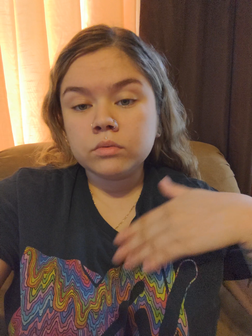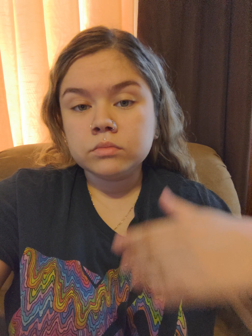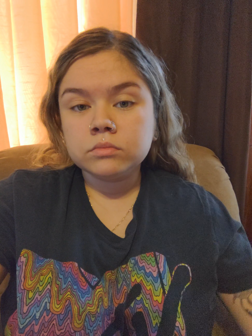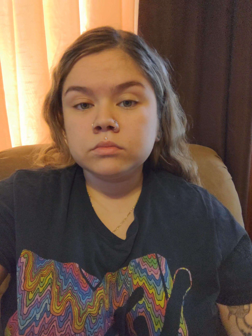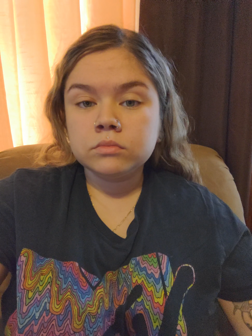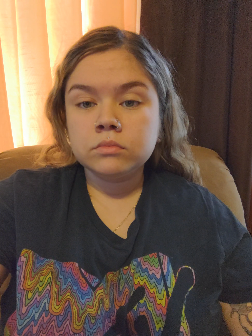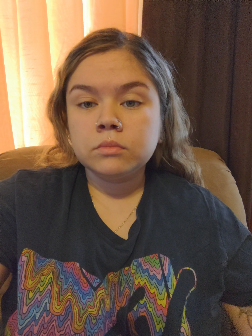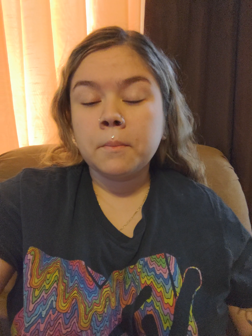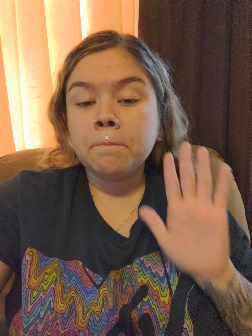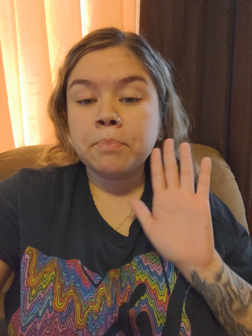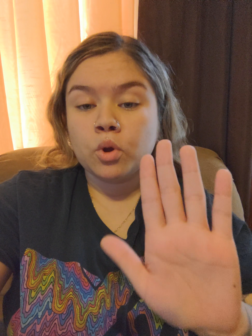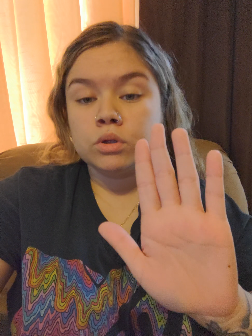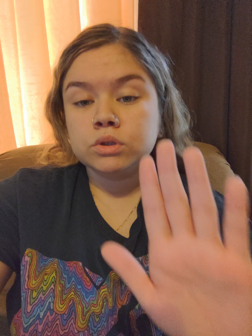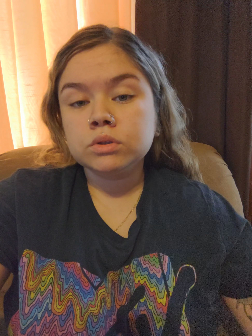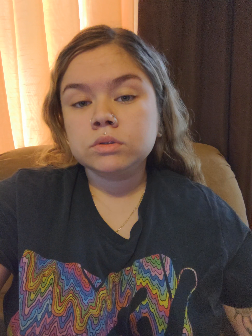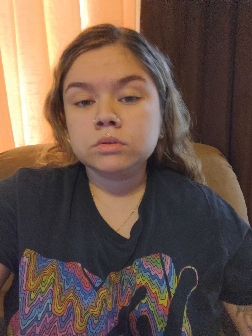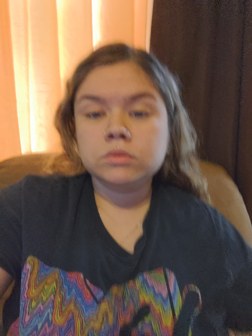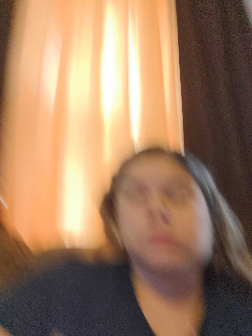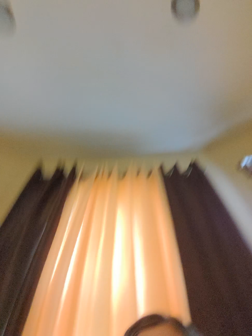push